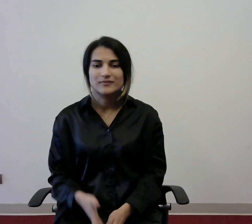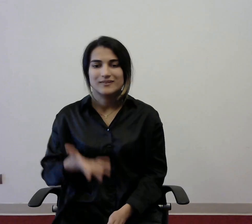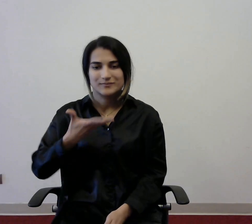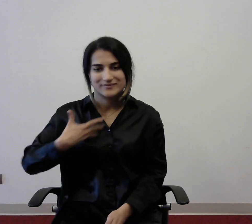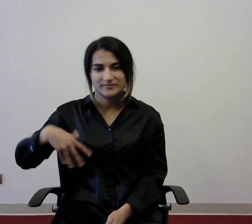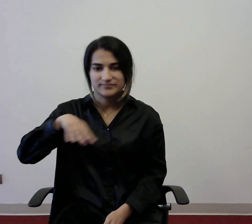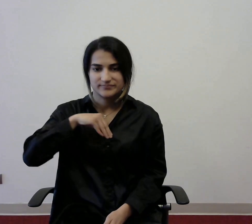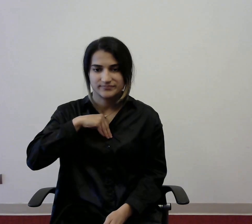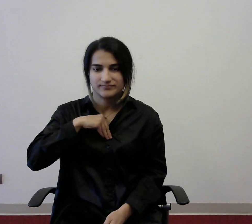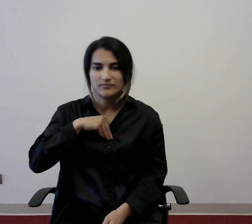biz